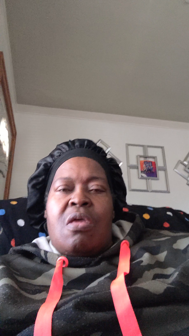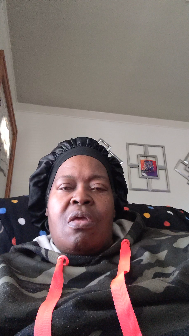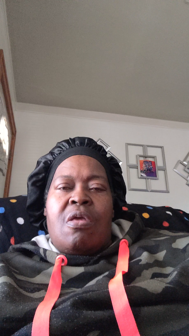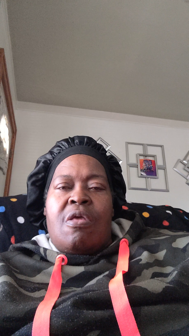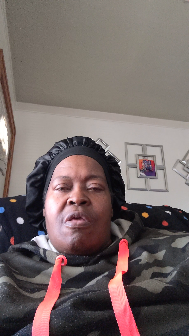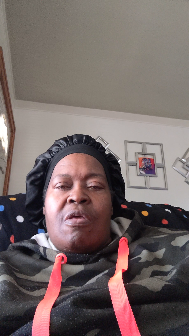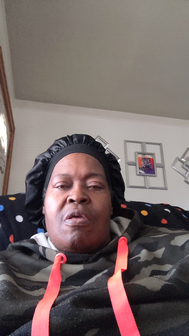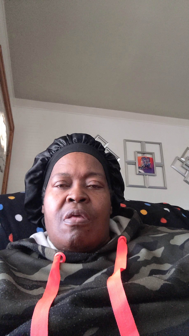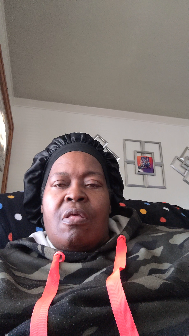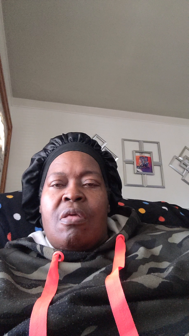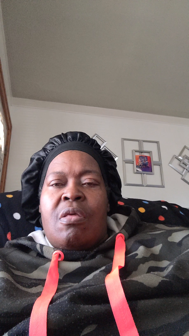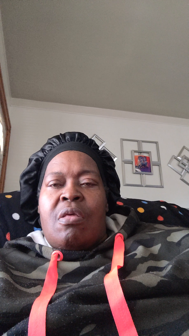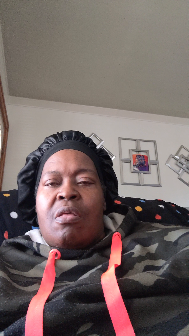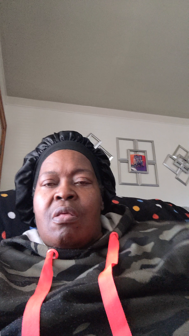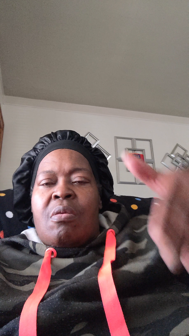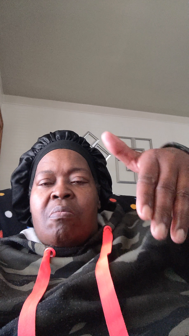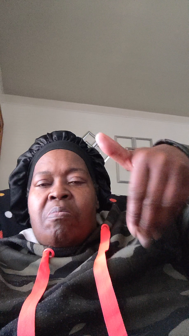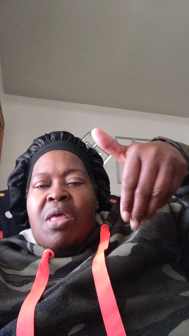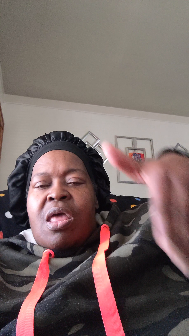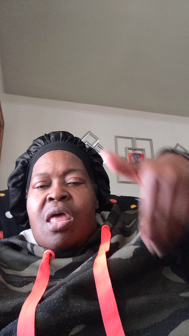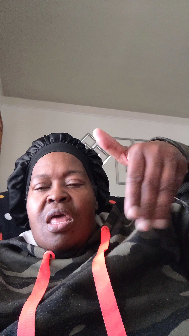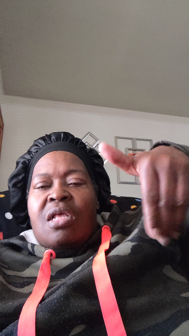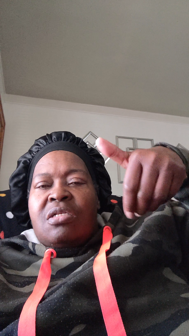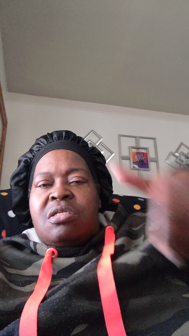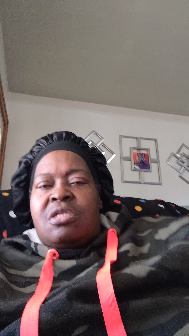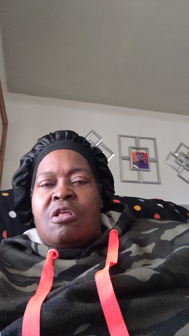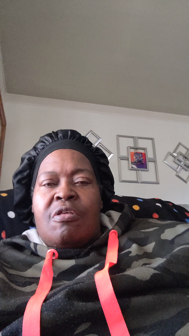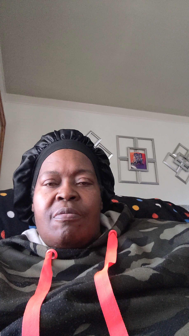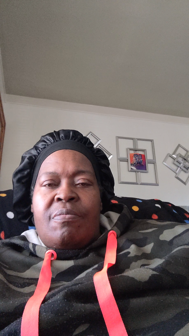pants